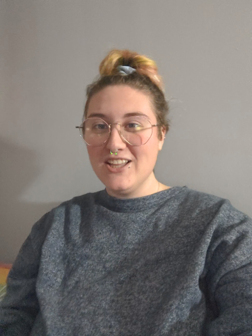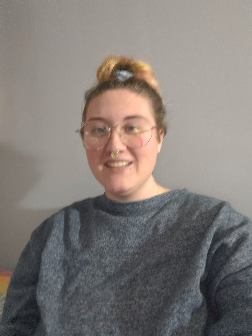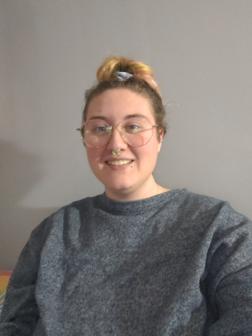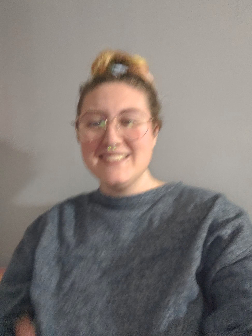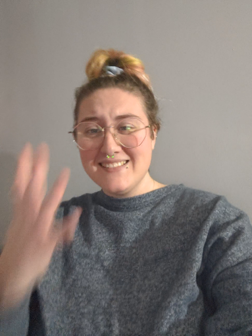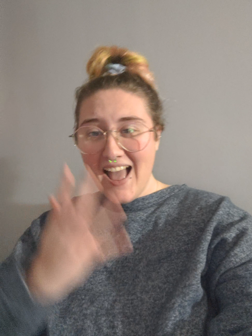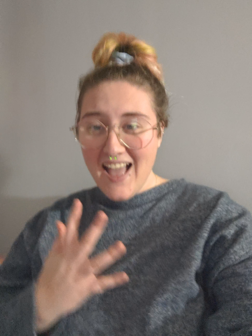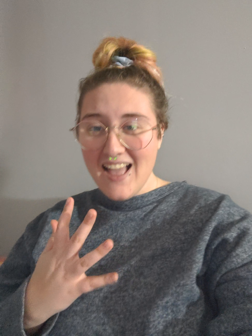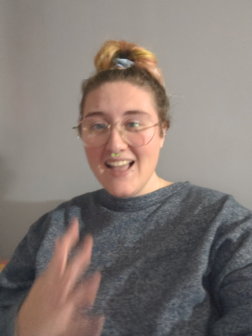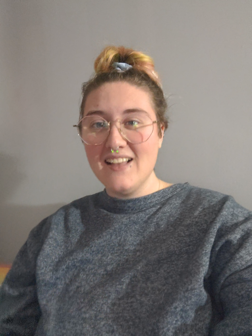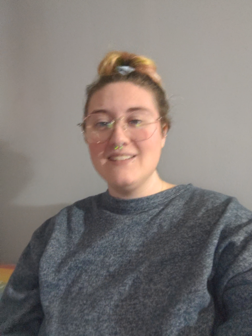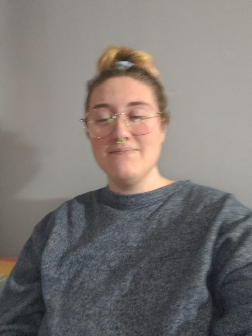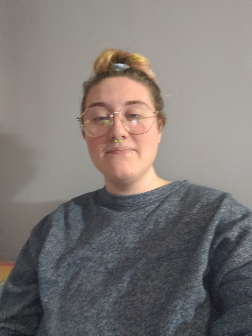sad